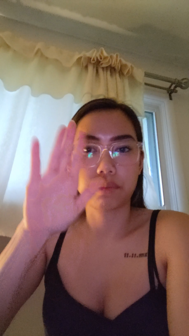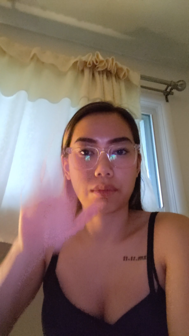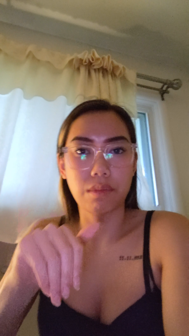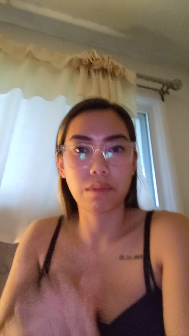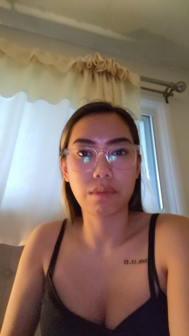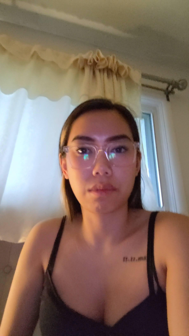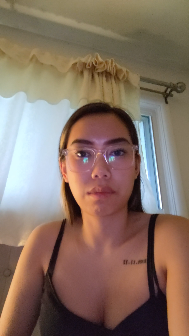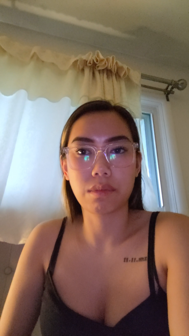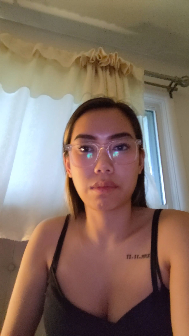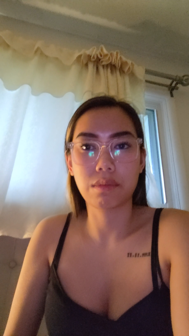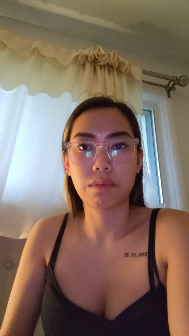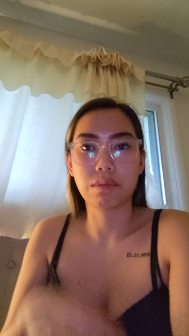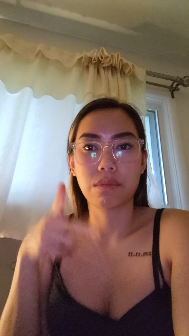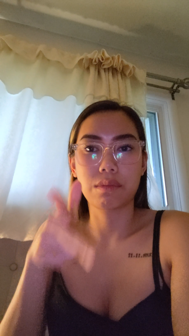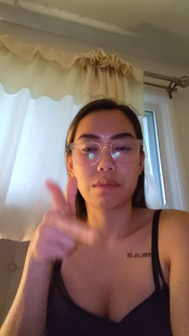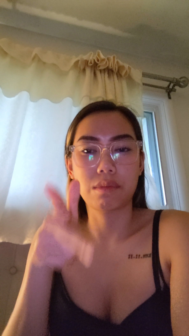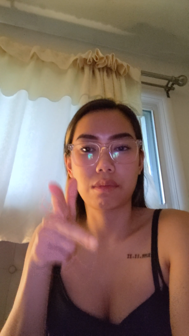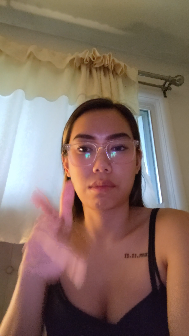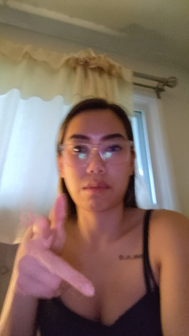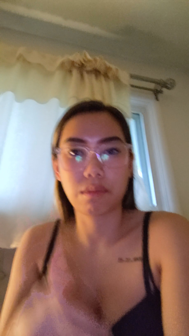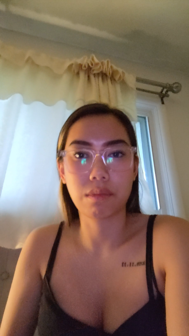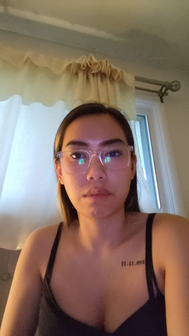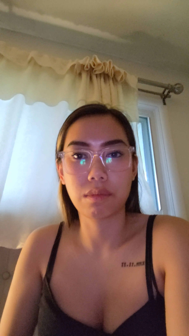garage